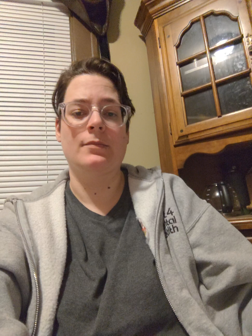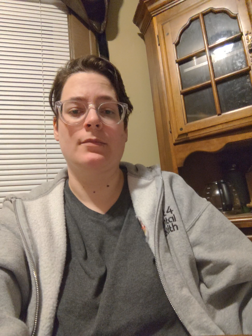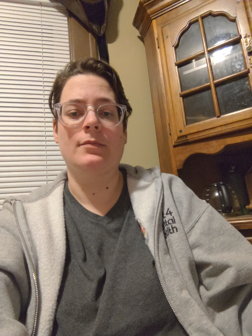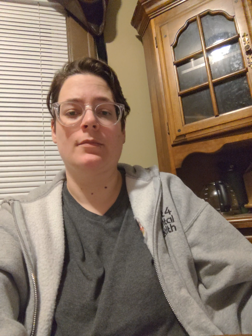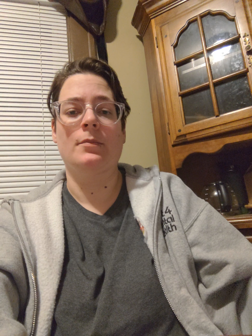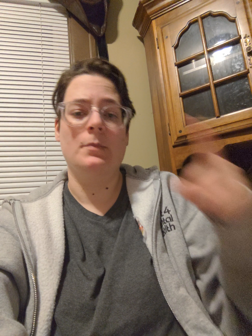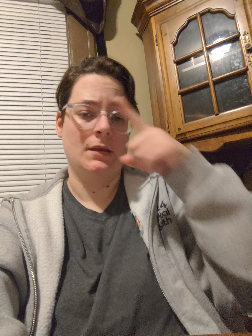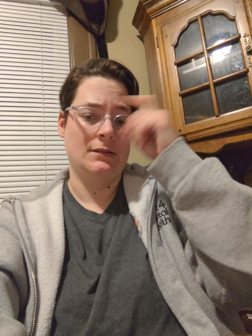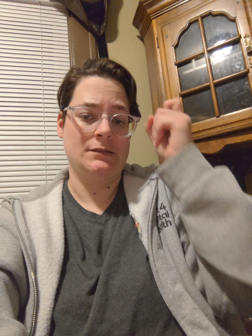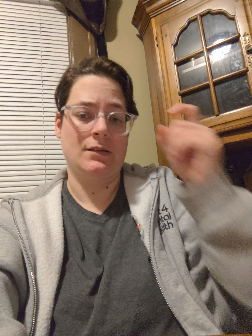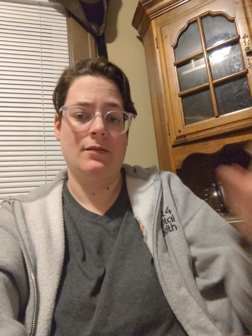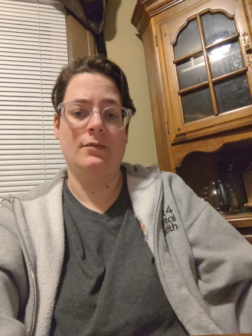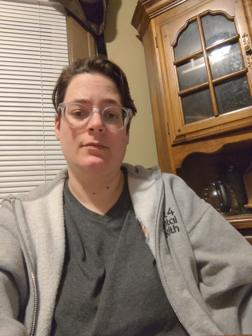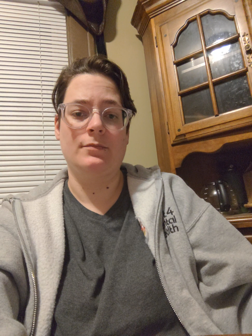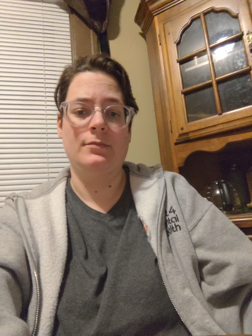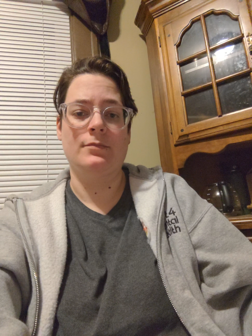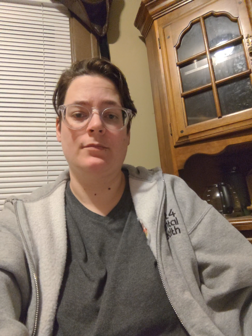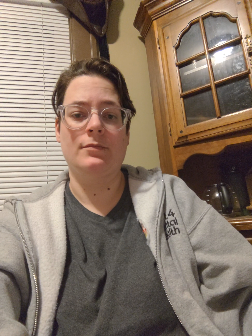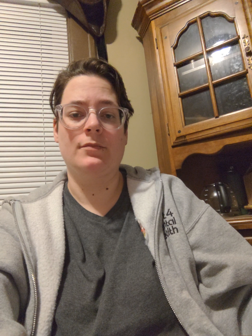because